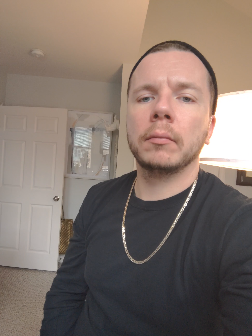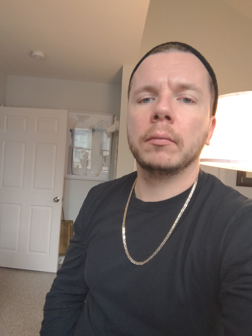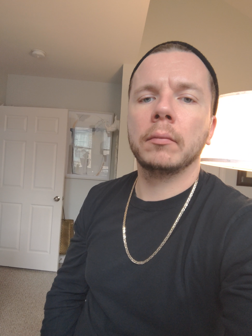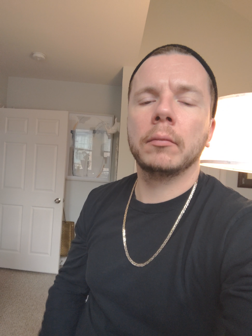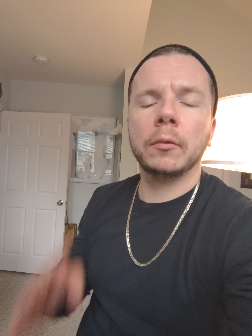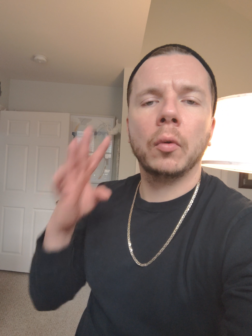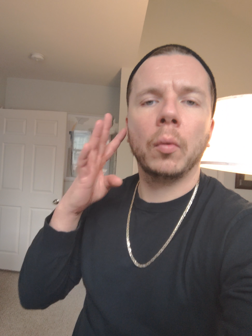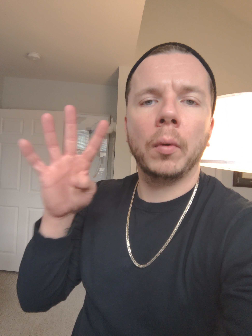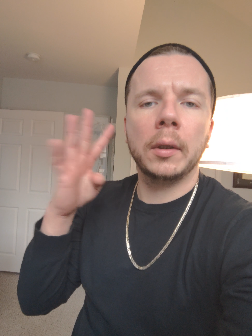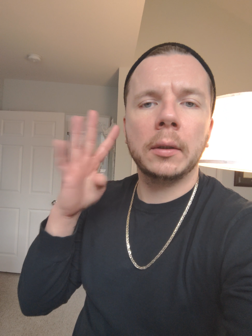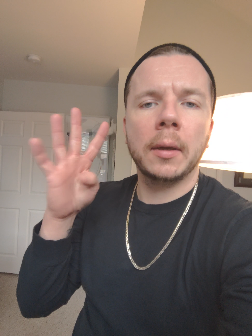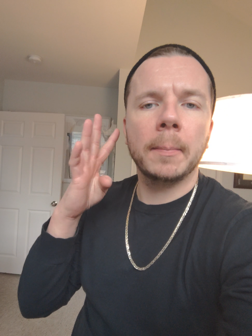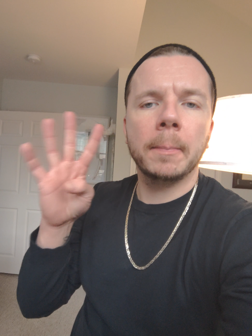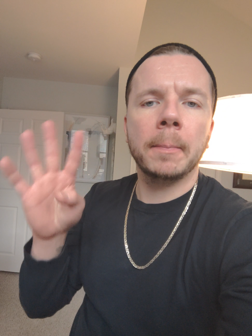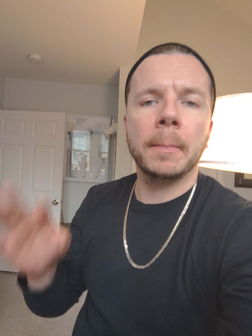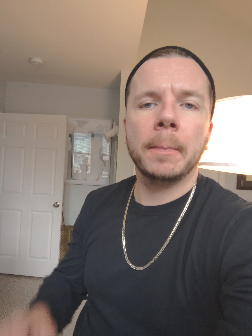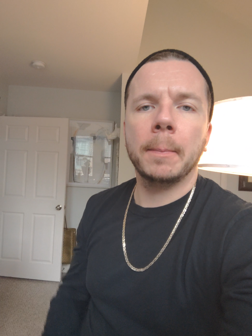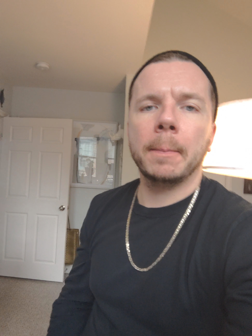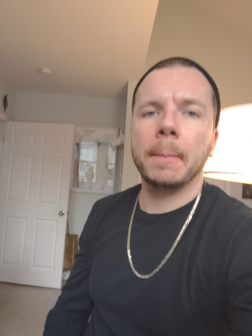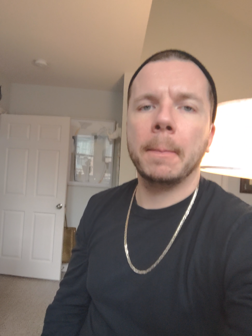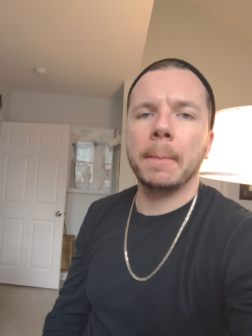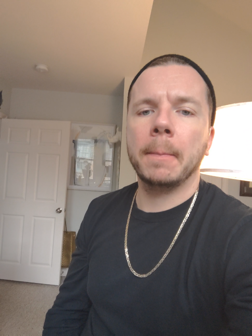noisy